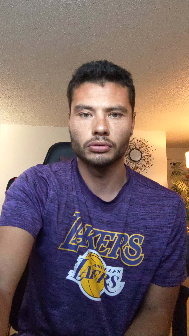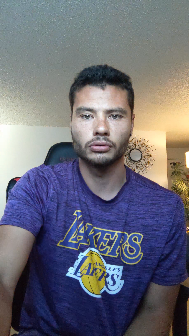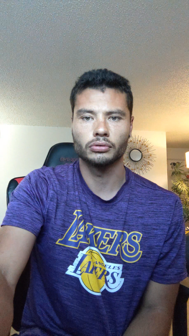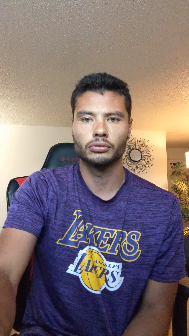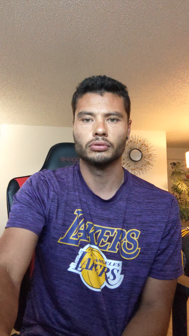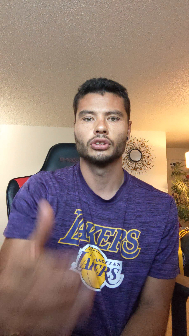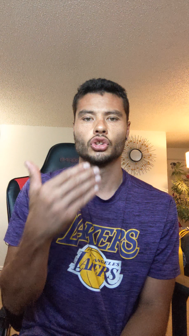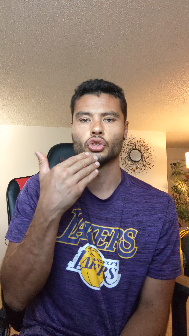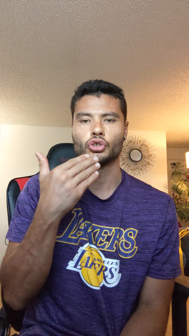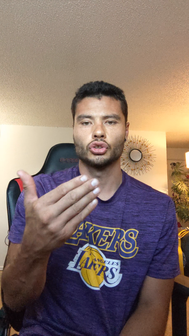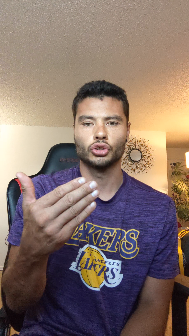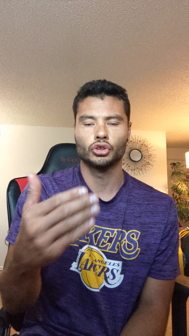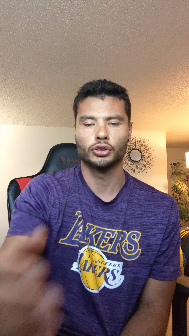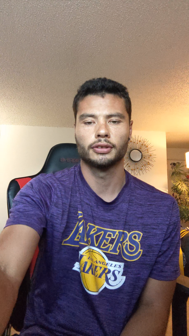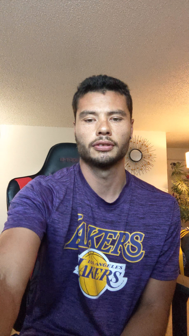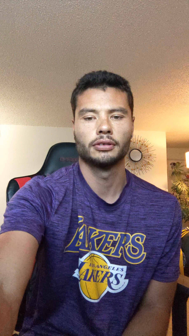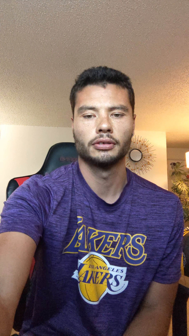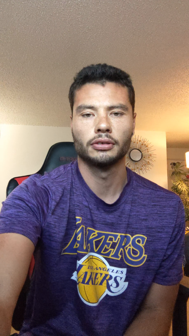good